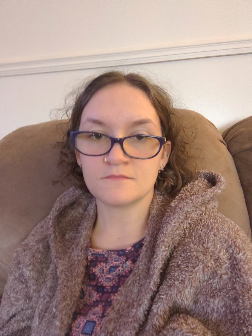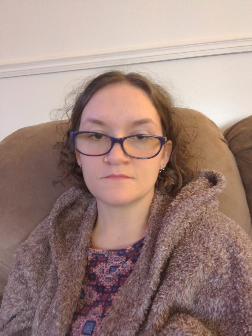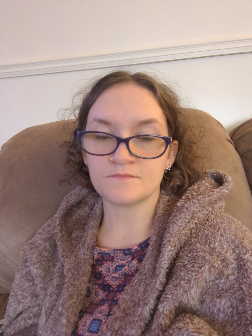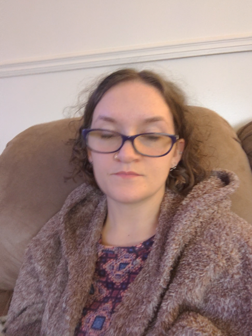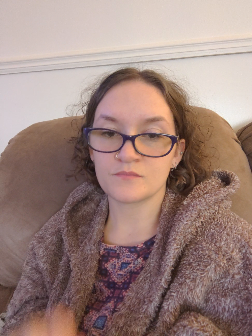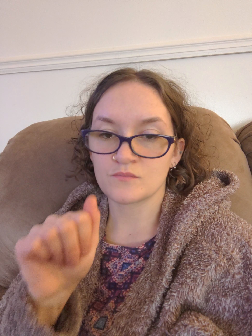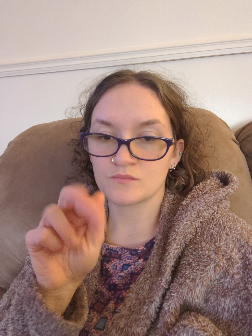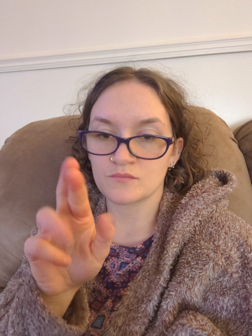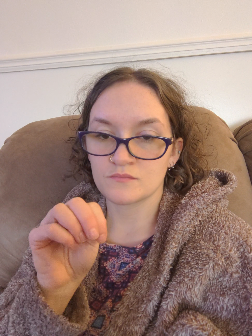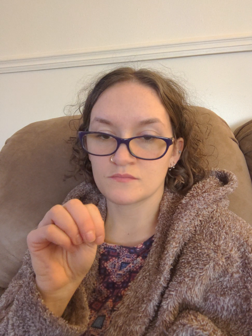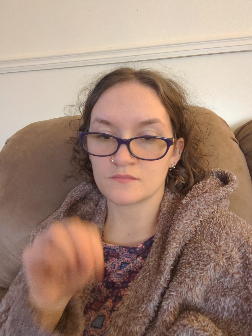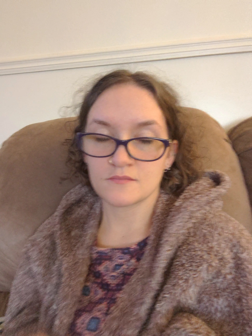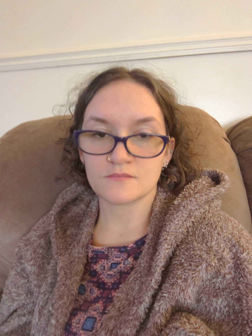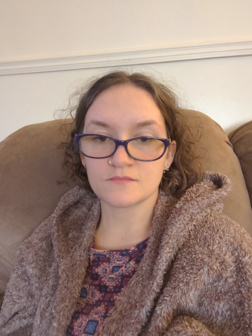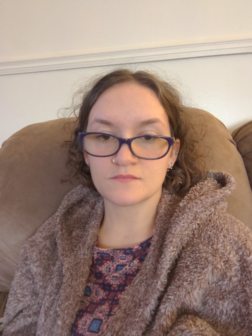arm